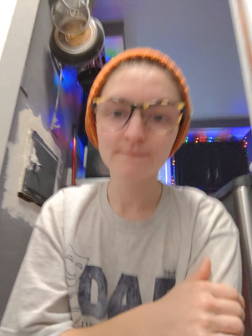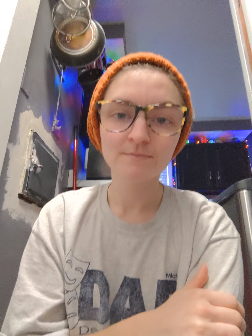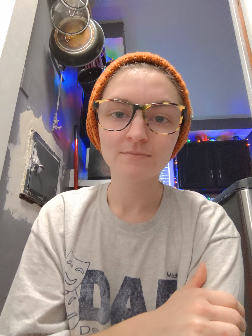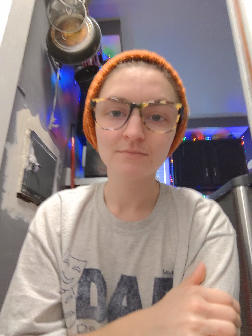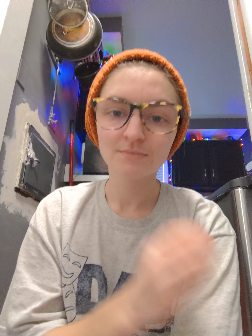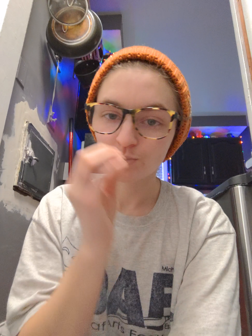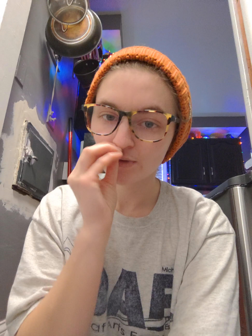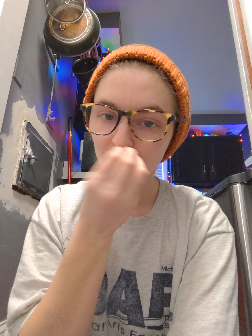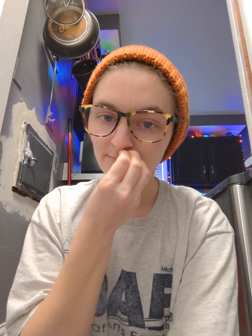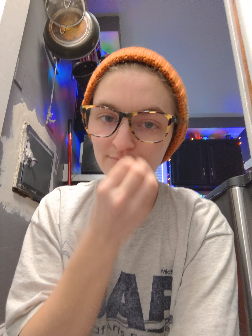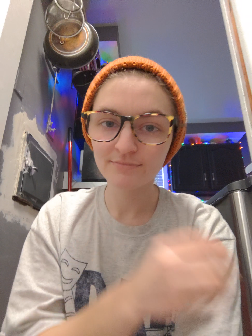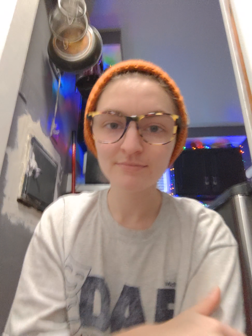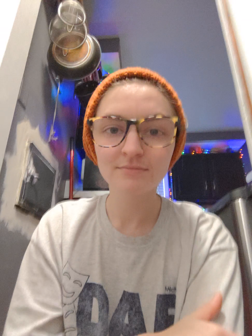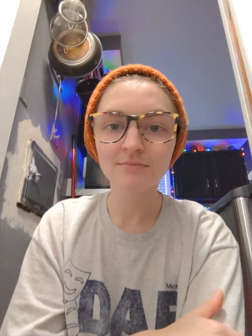flower